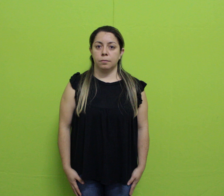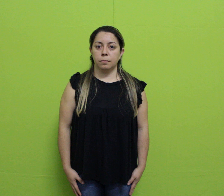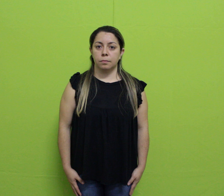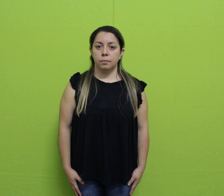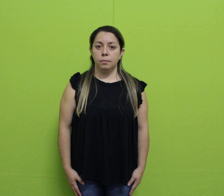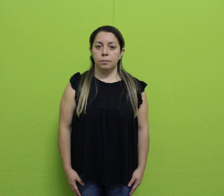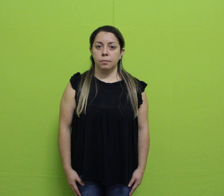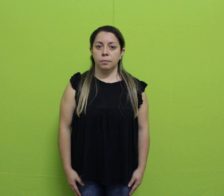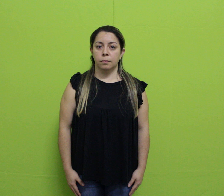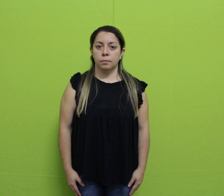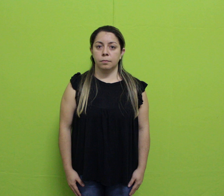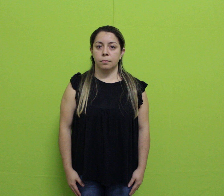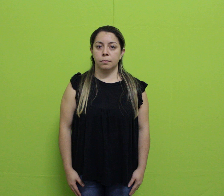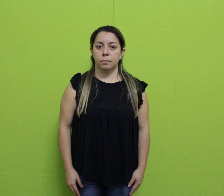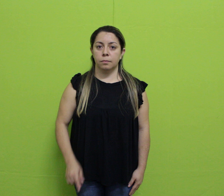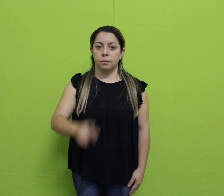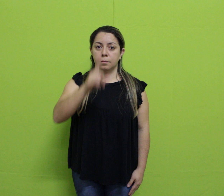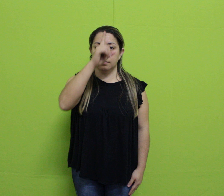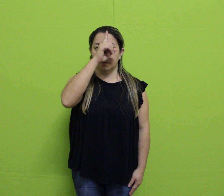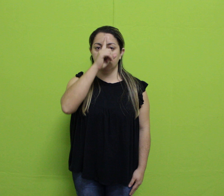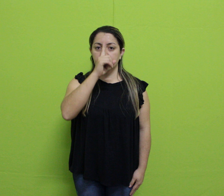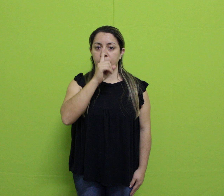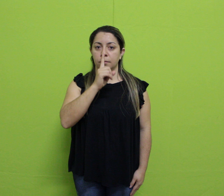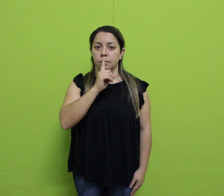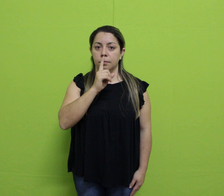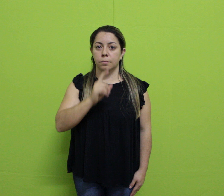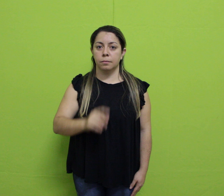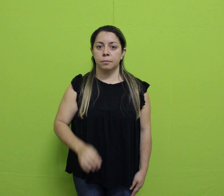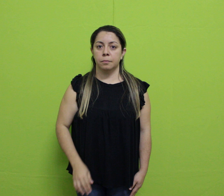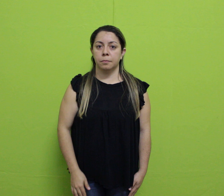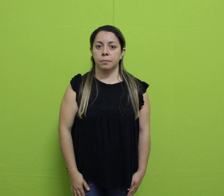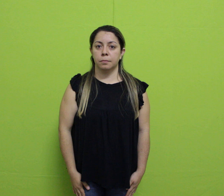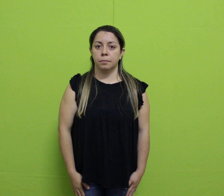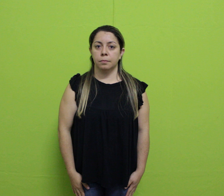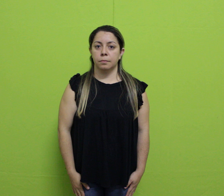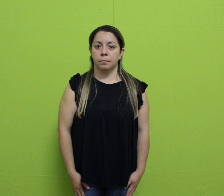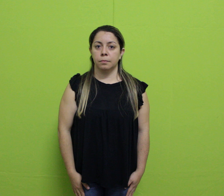amarelo